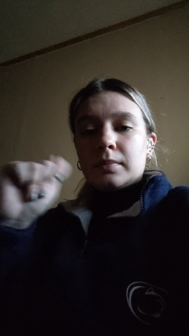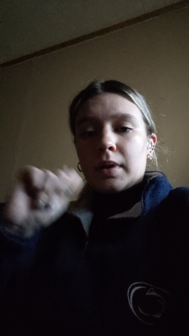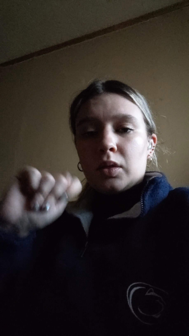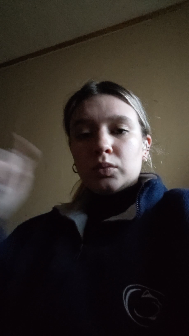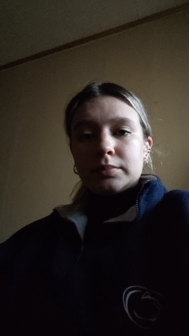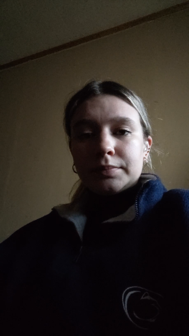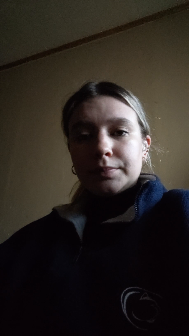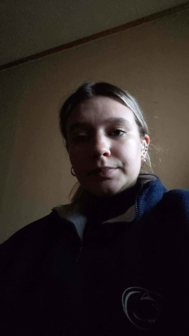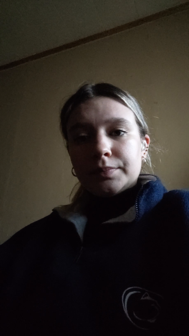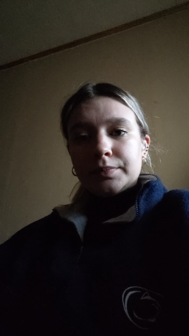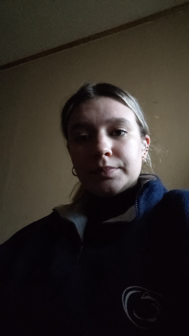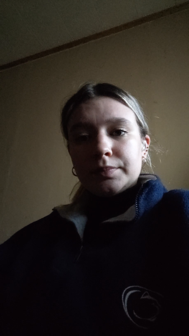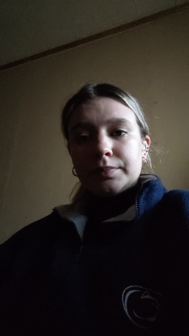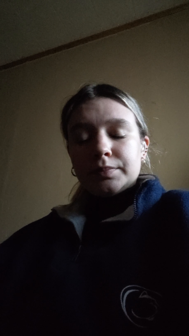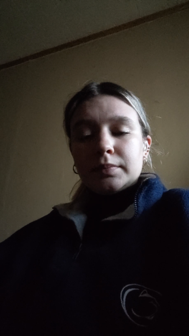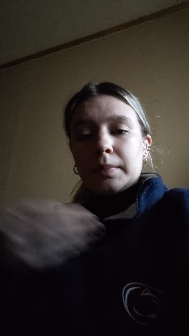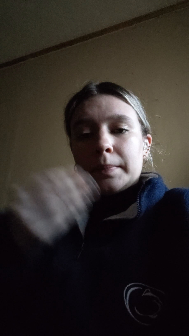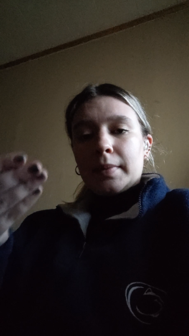buy